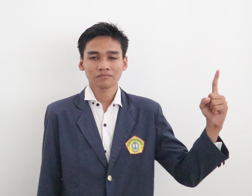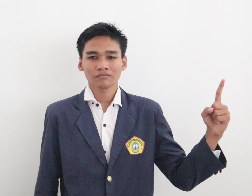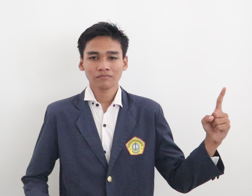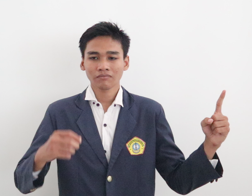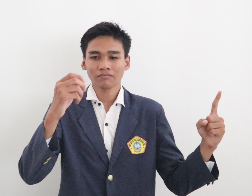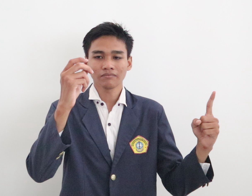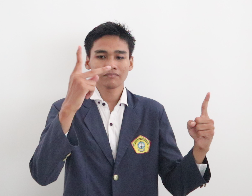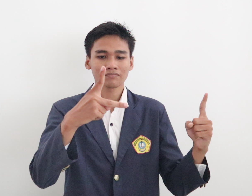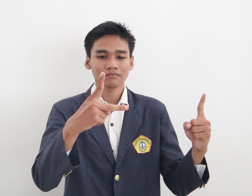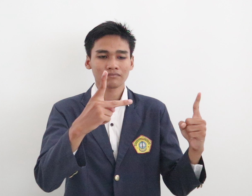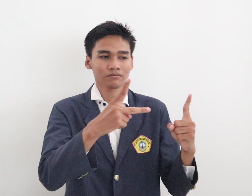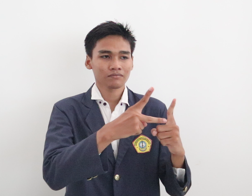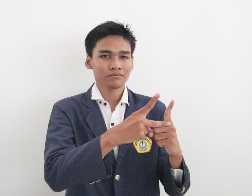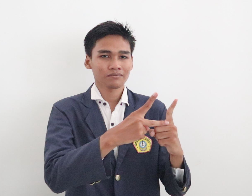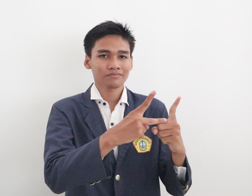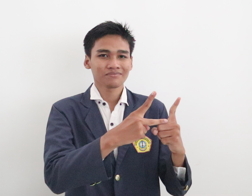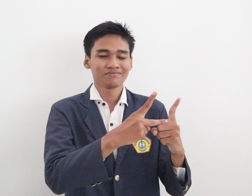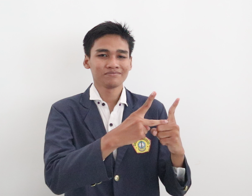H